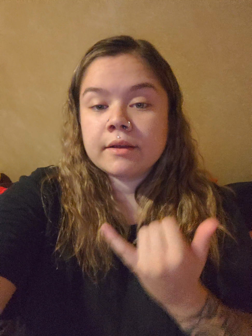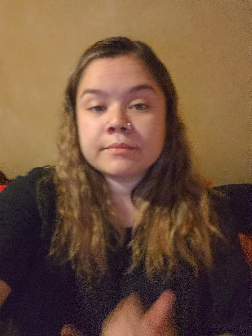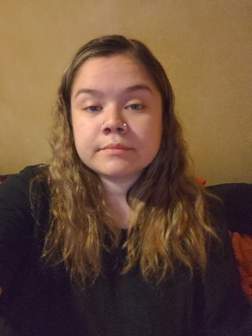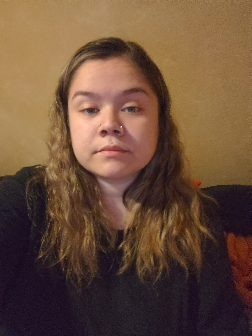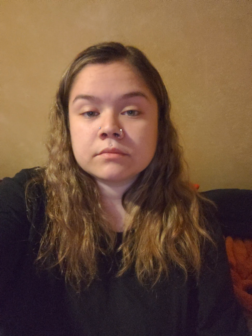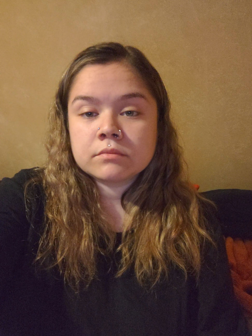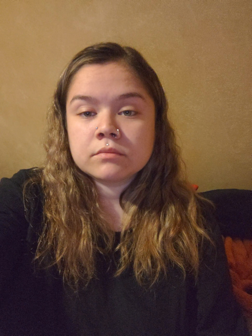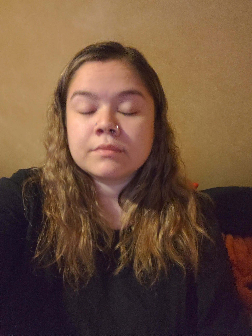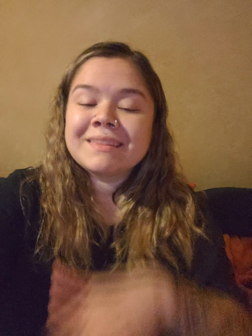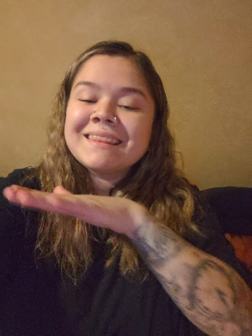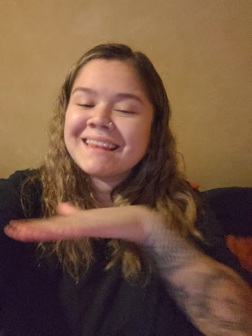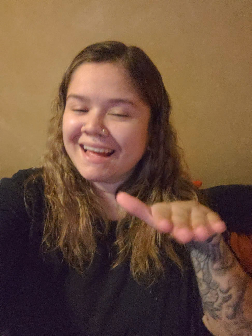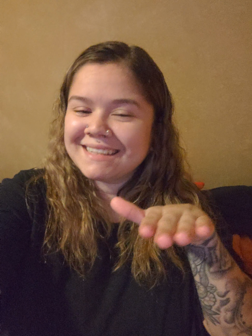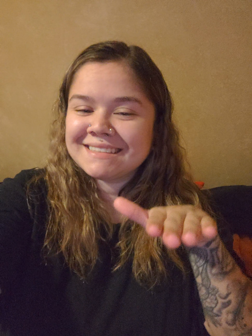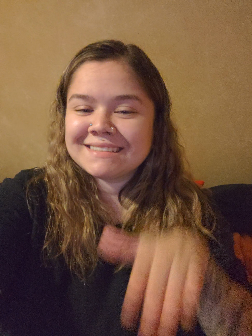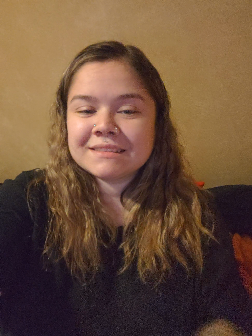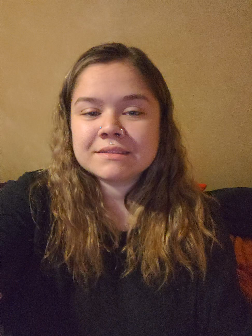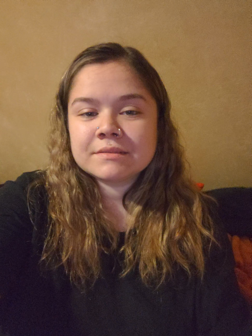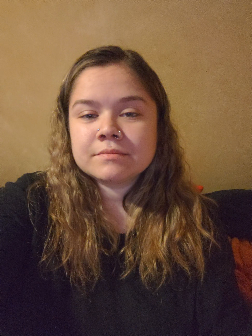nice